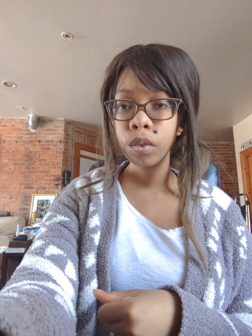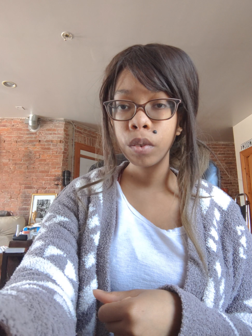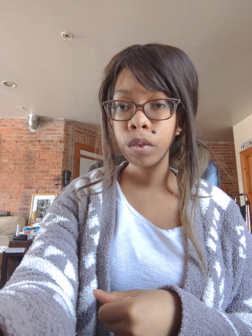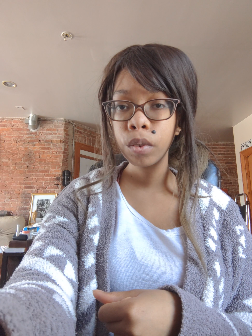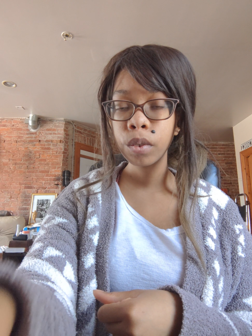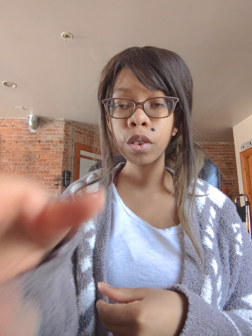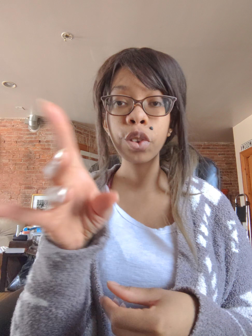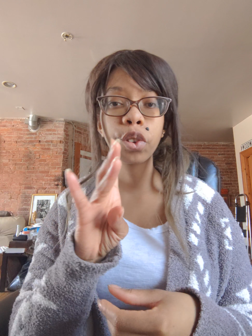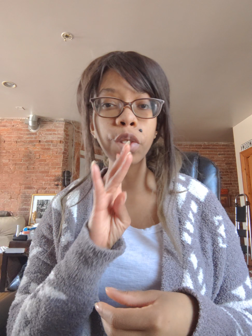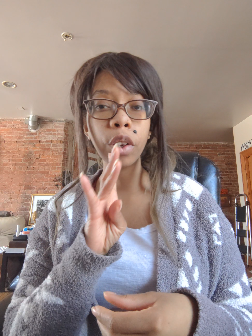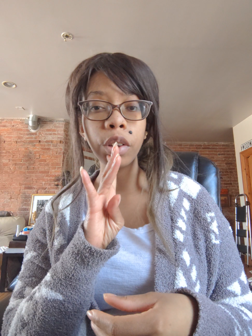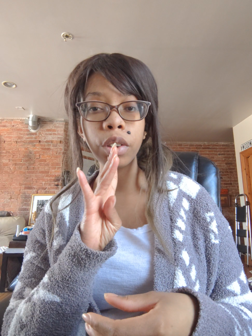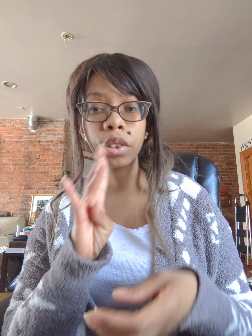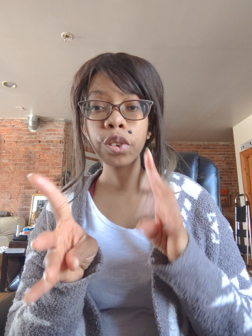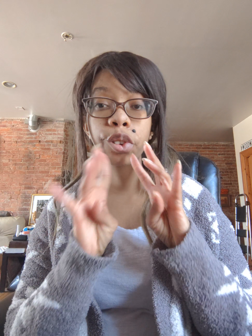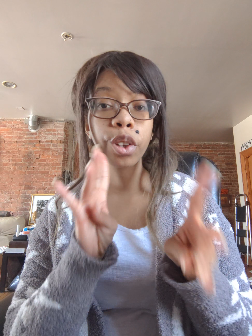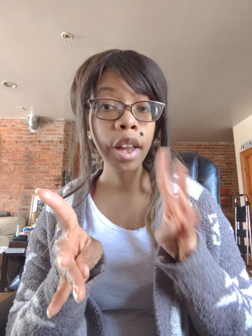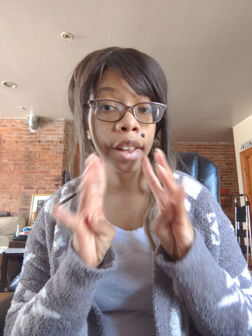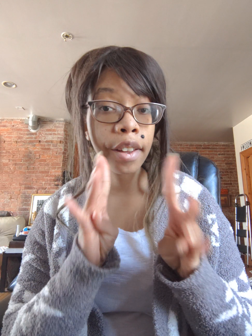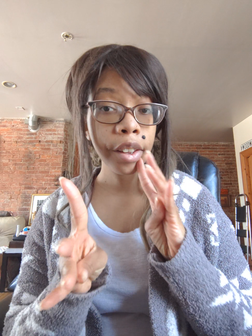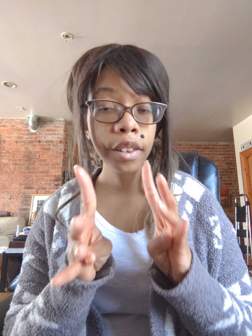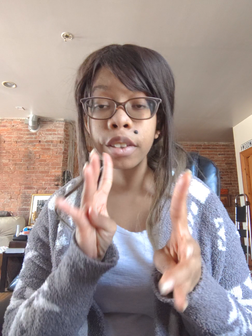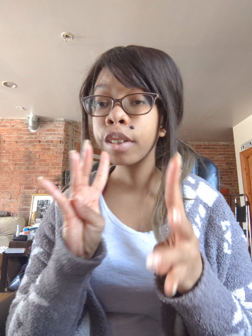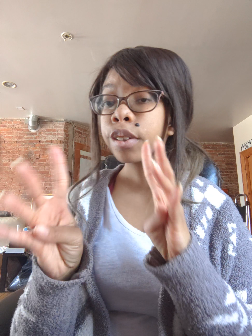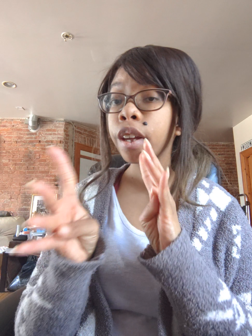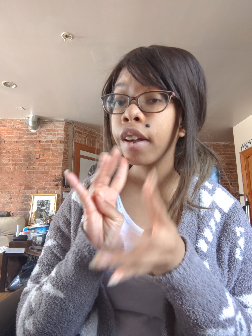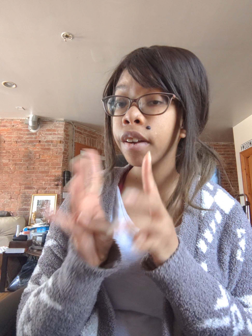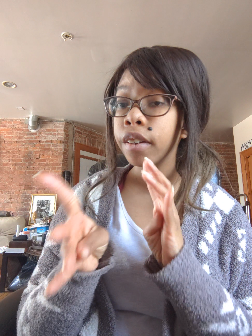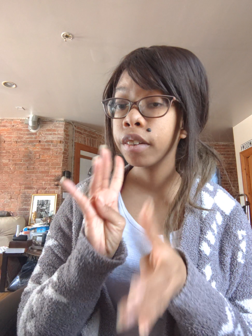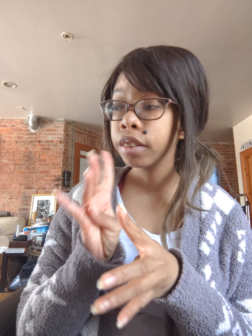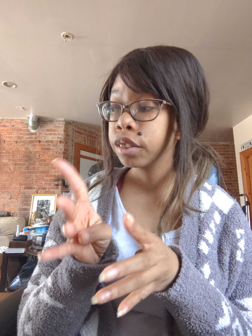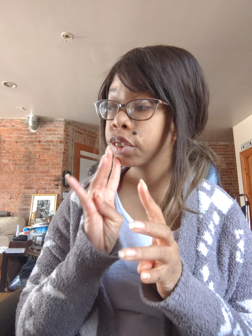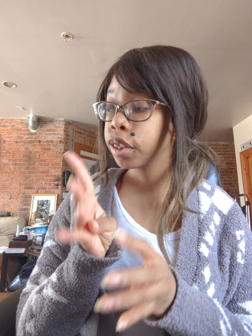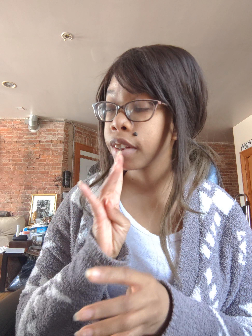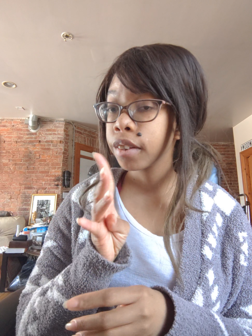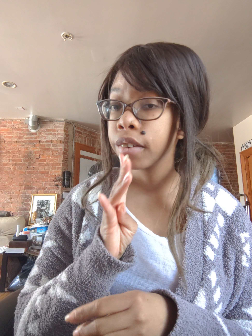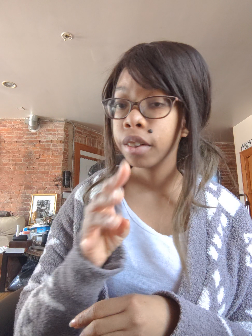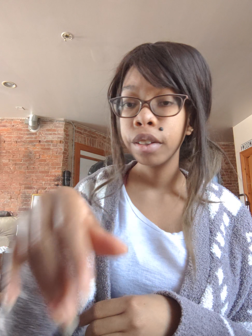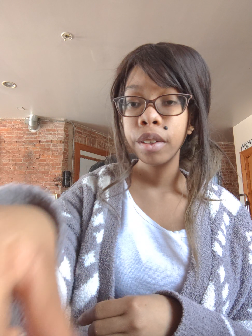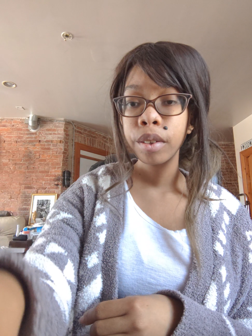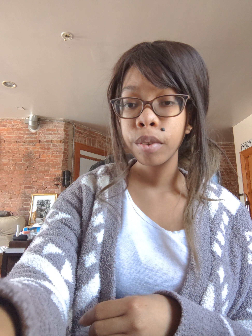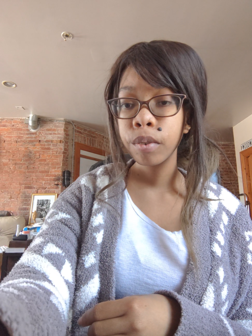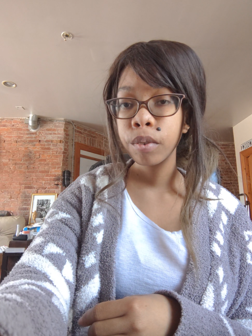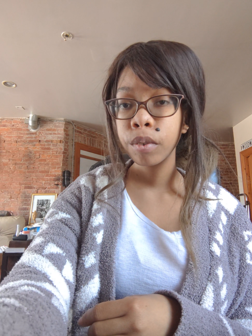talk